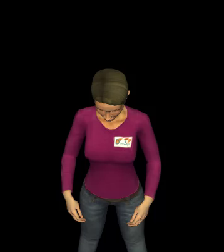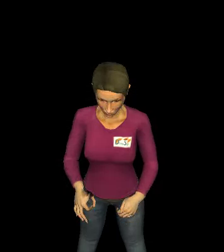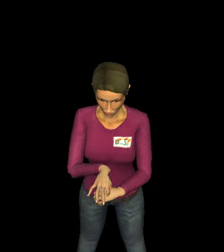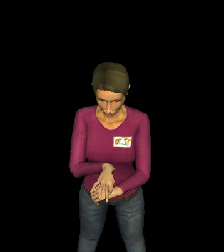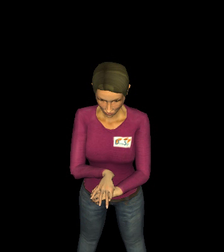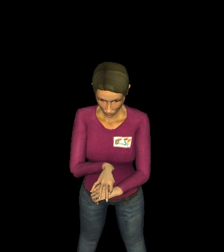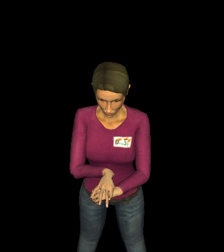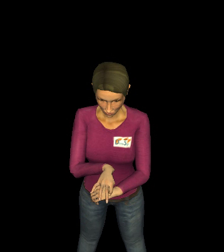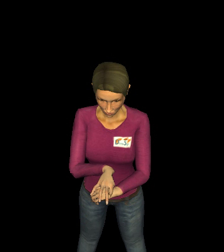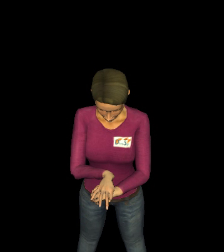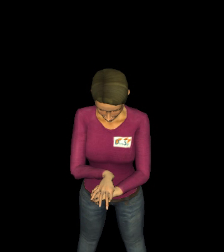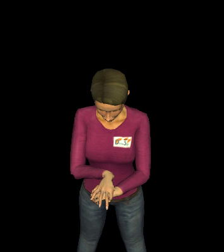مريض